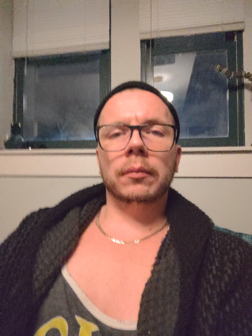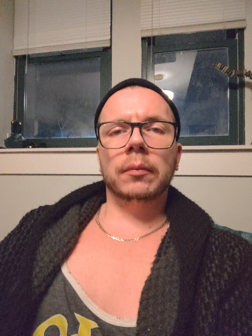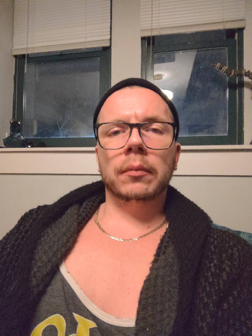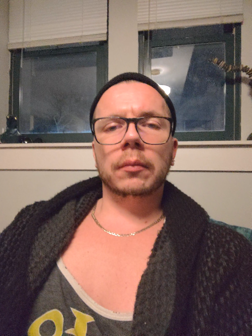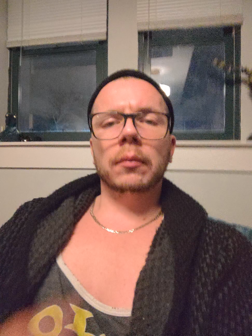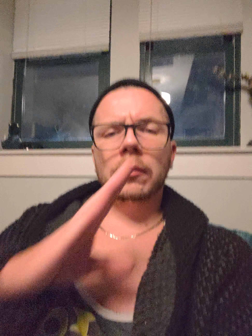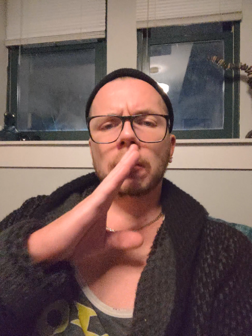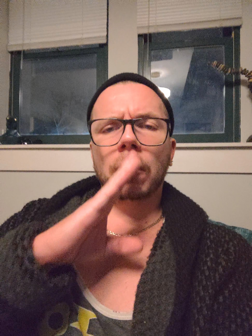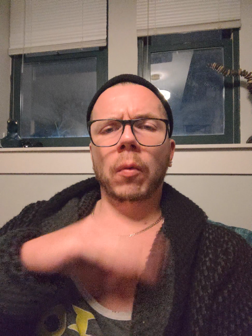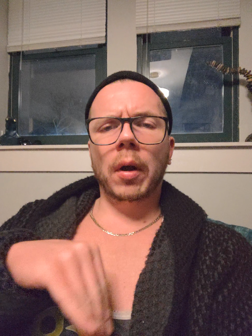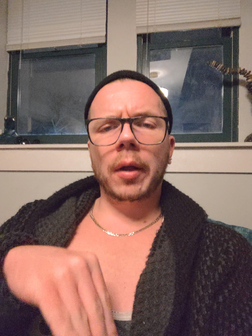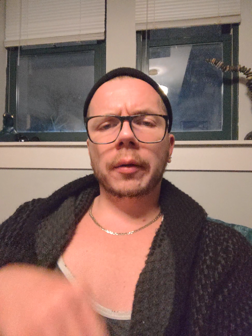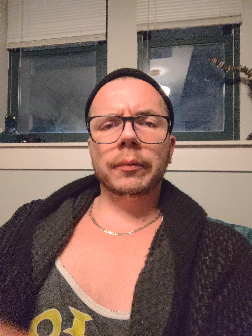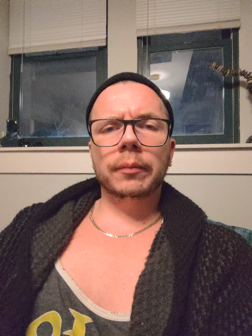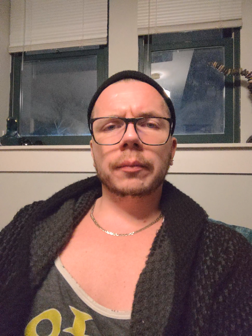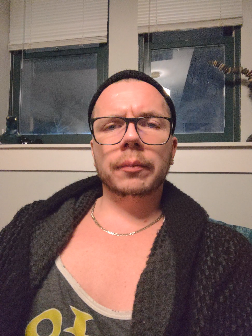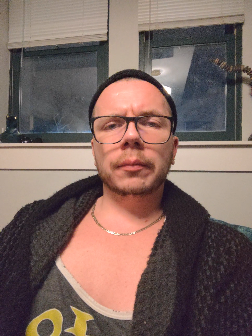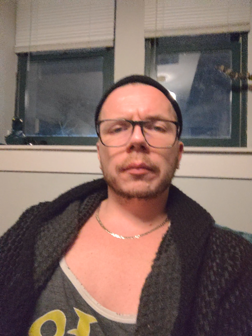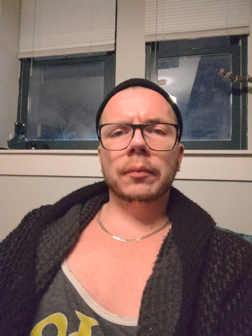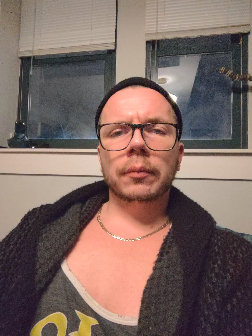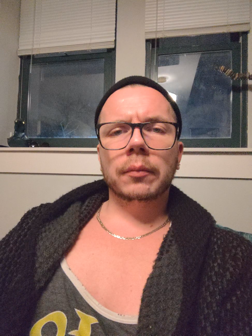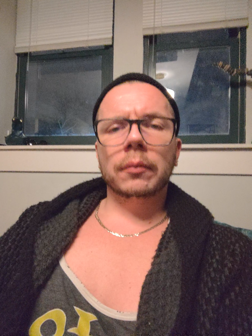quiet